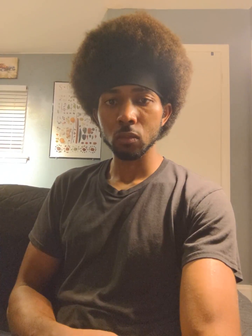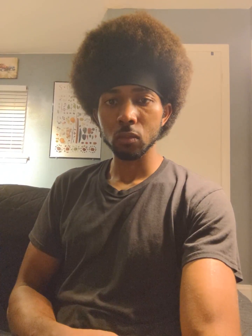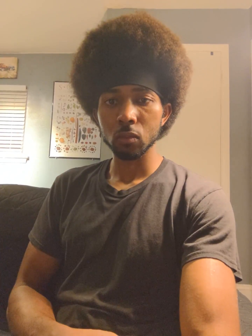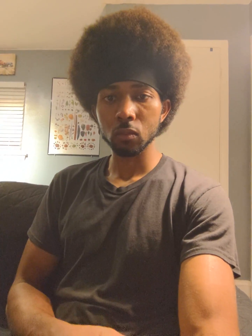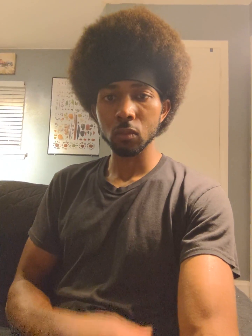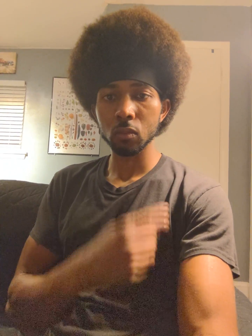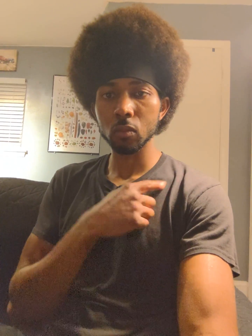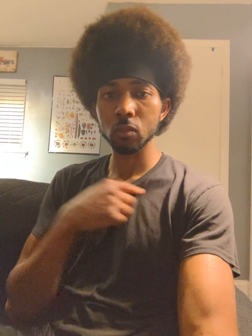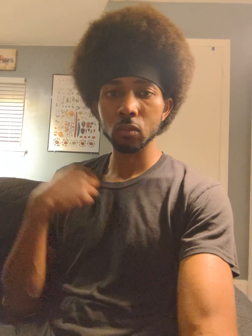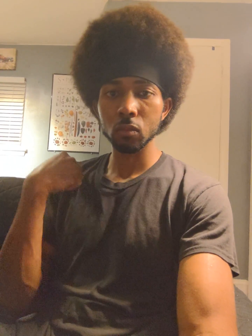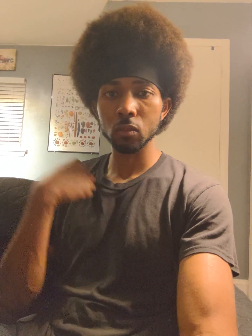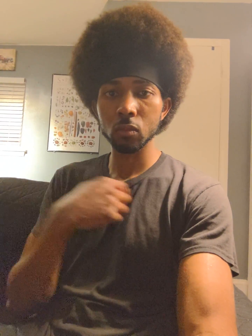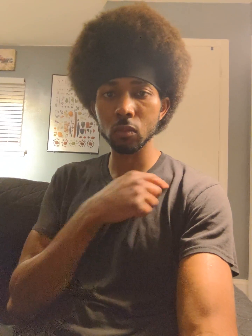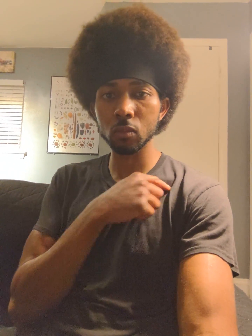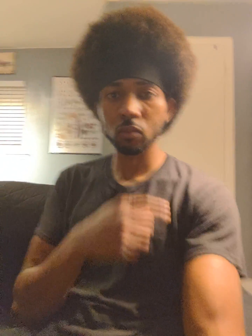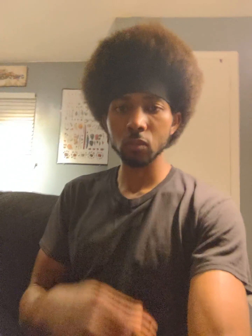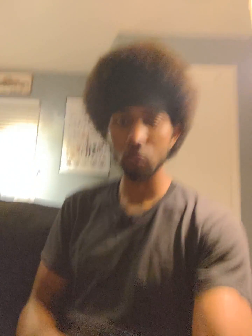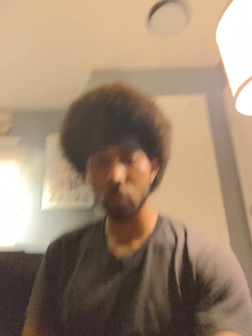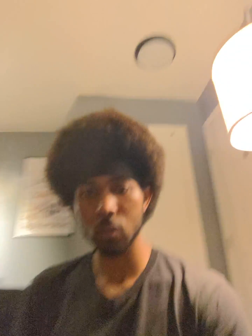bib